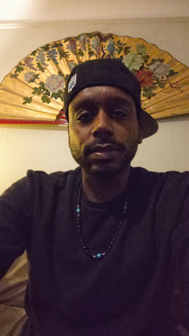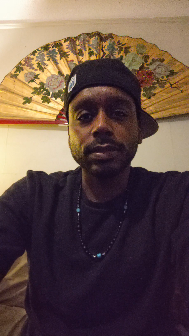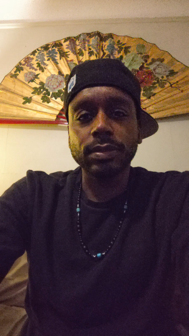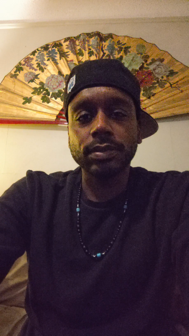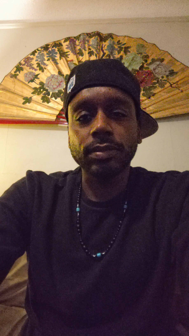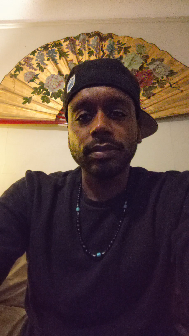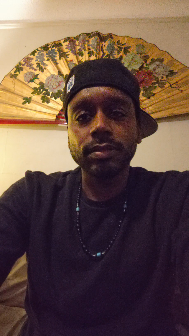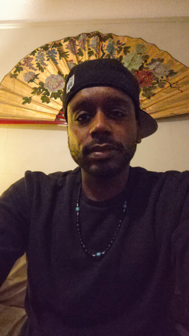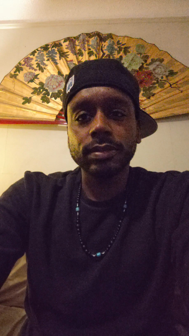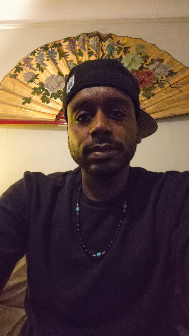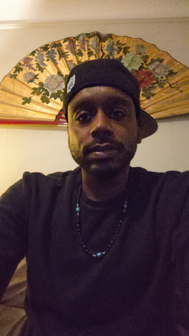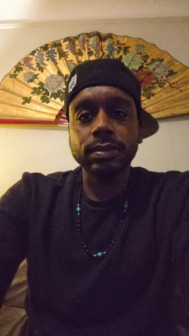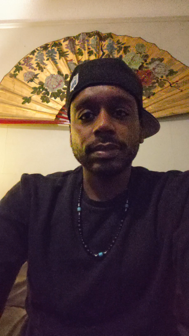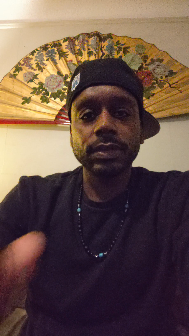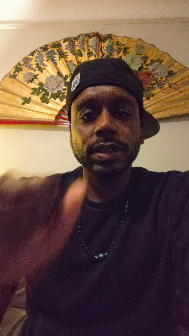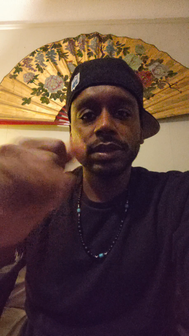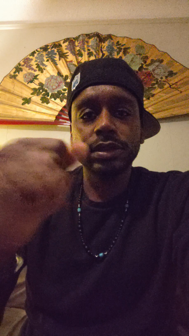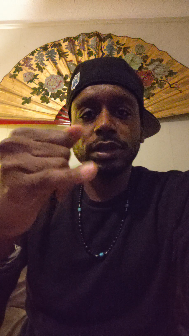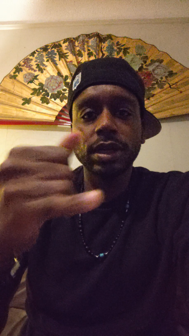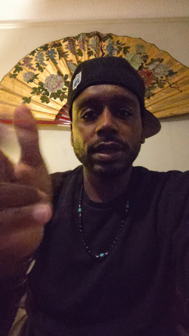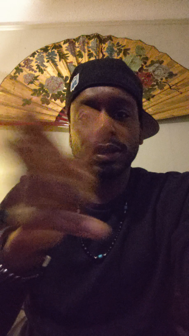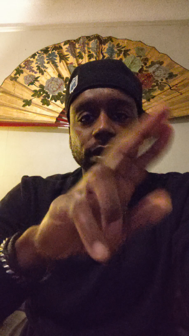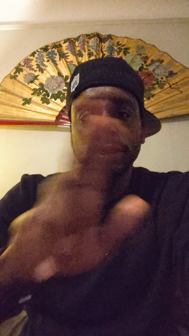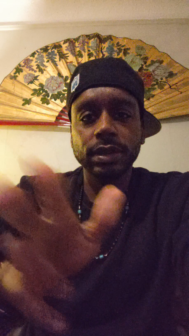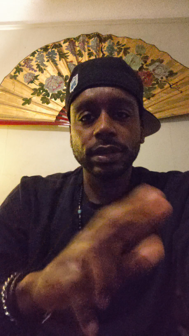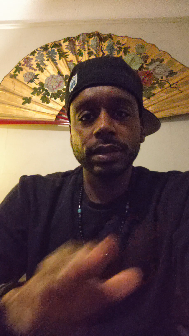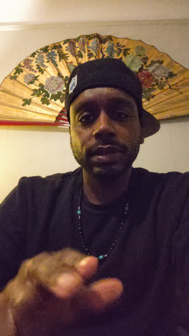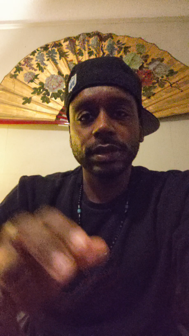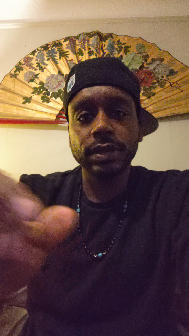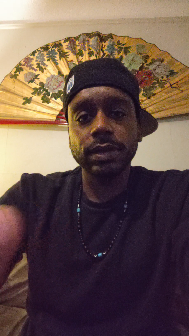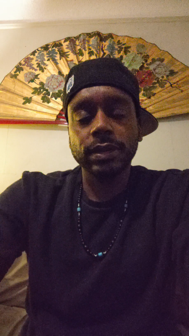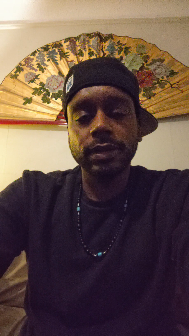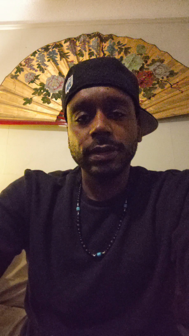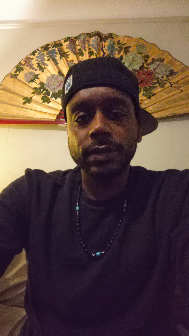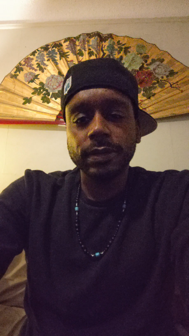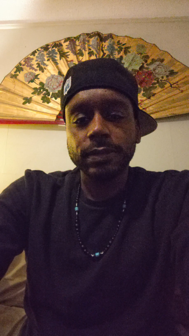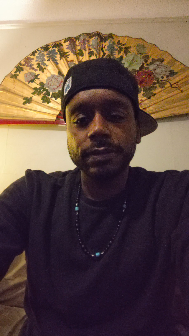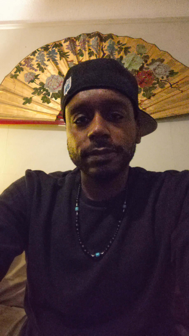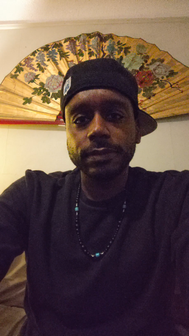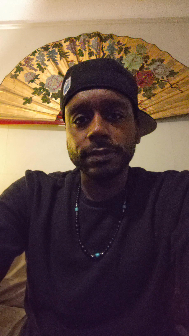jelly